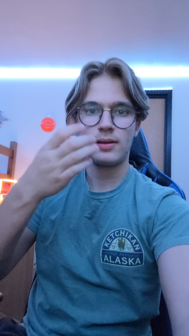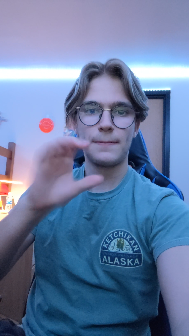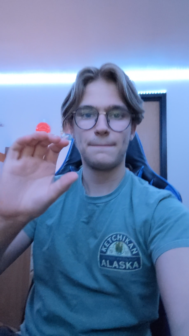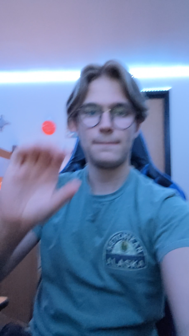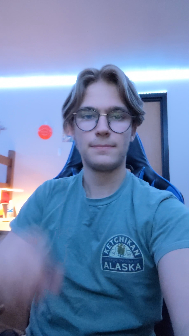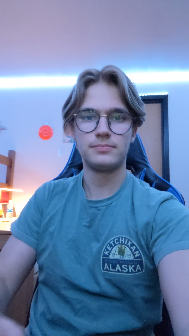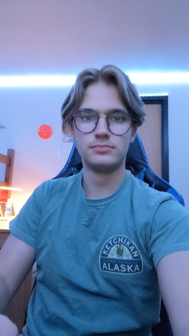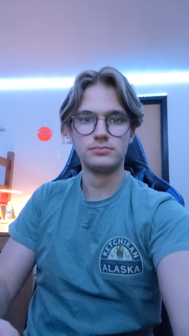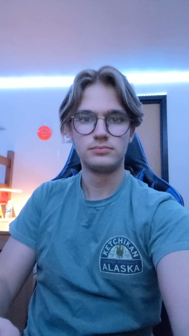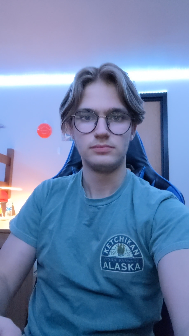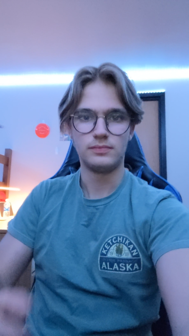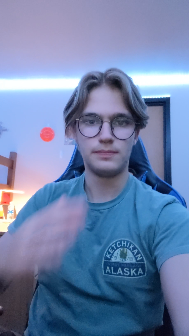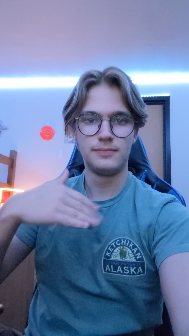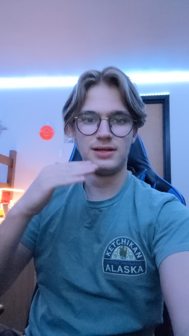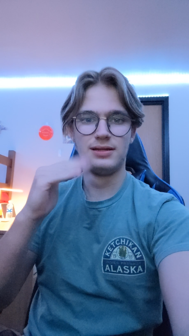build